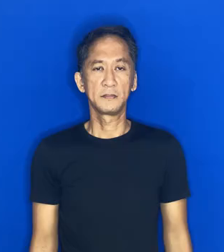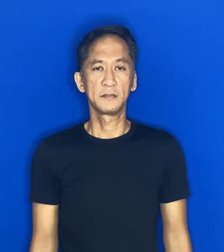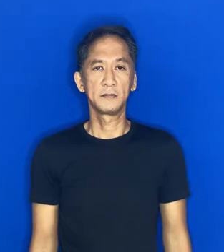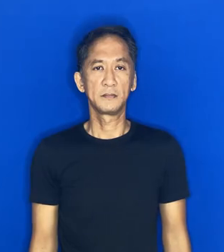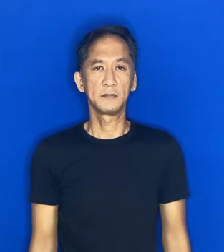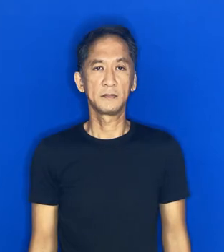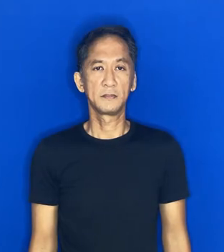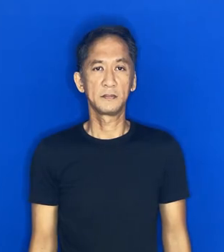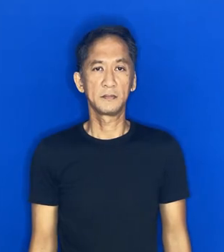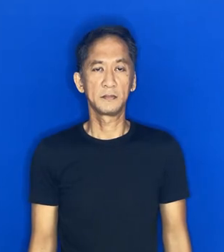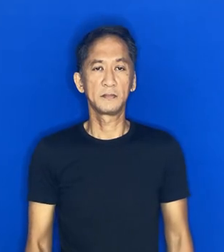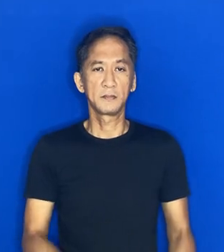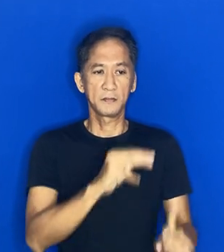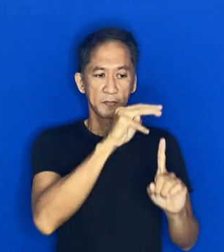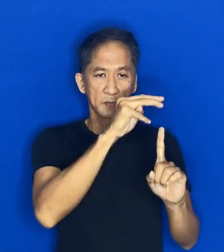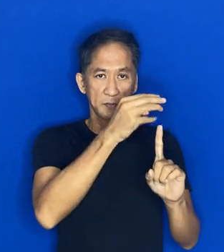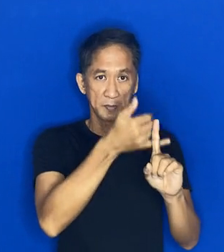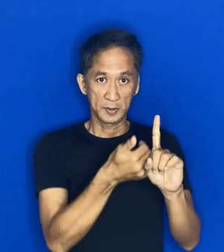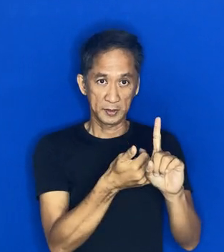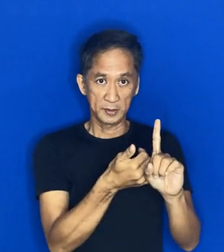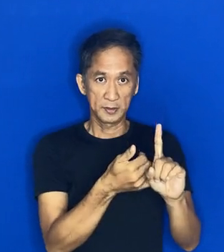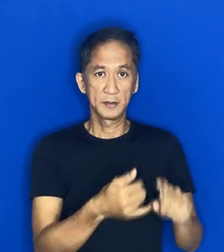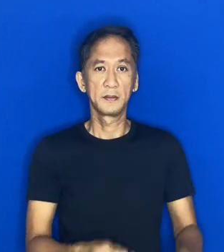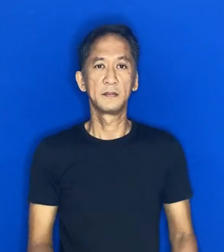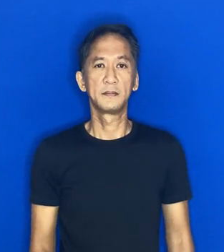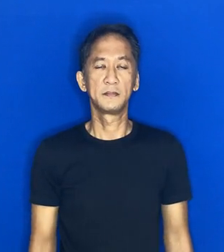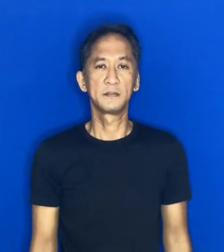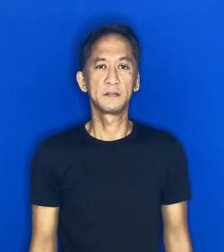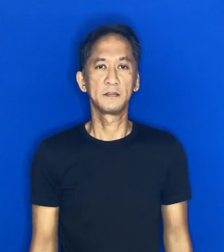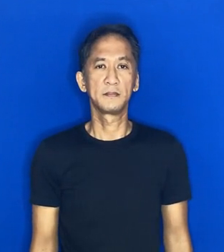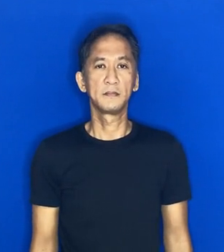may